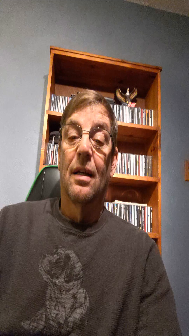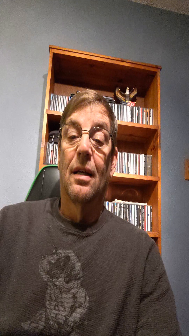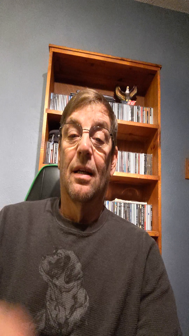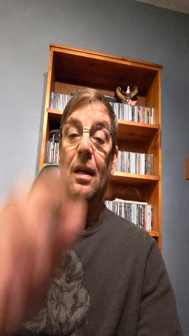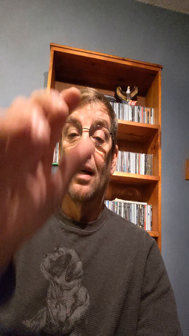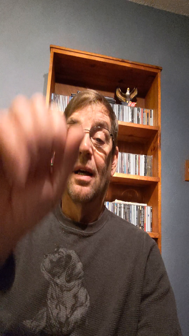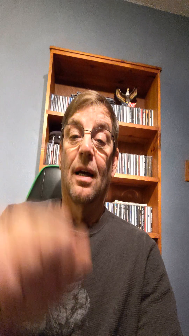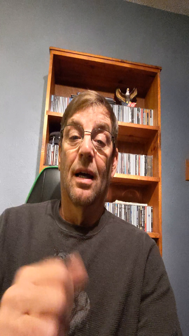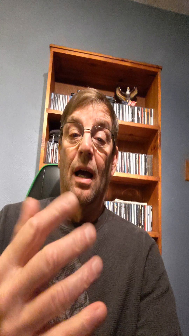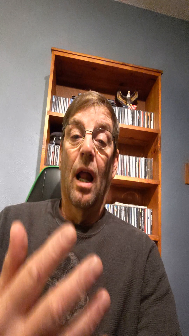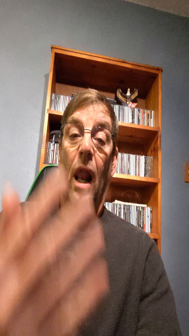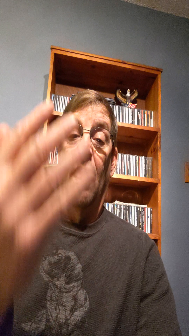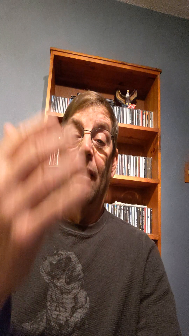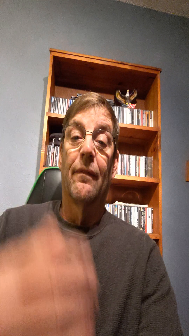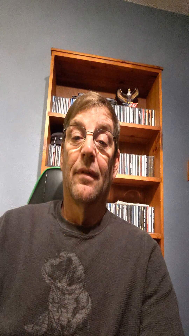mitten